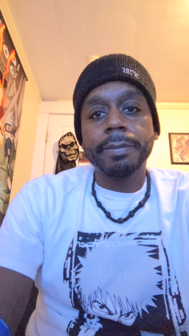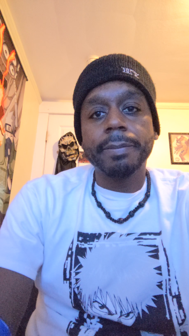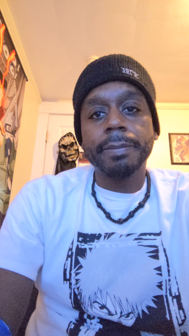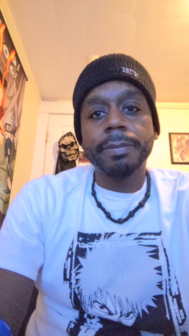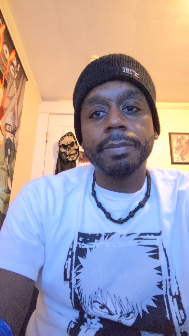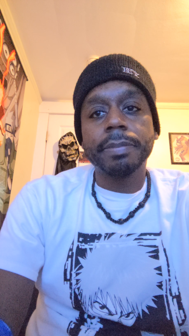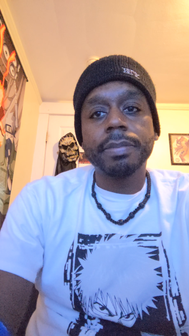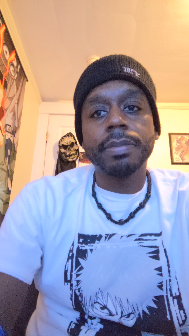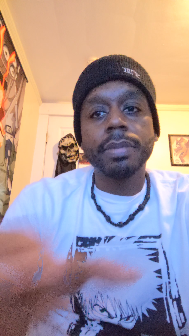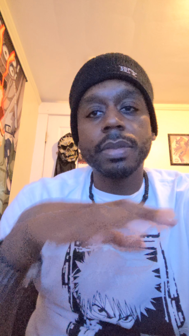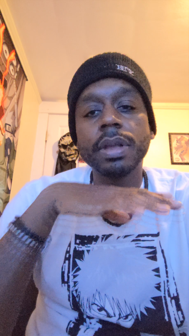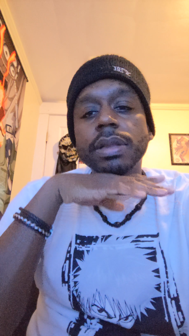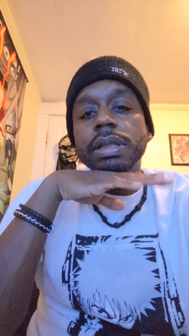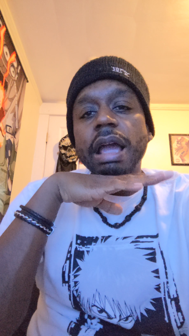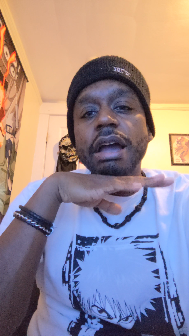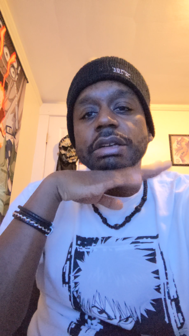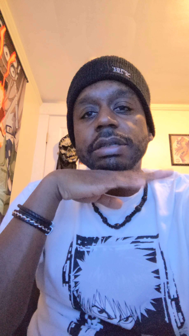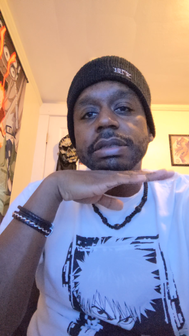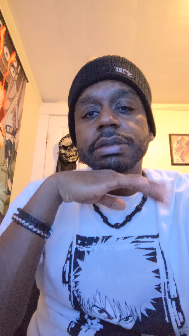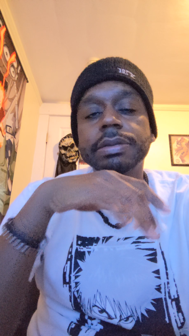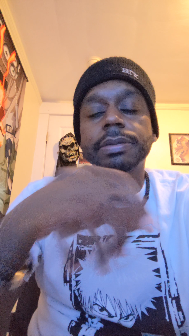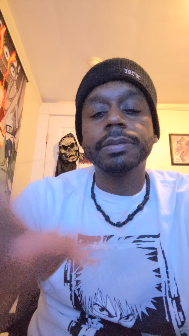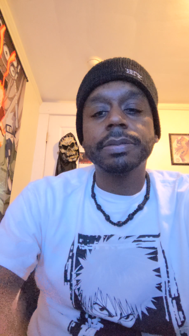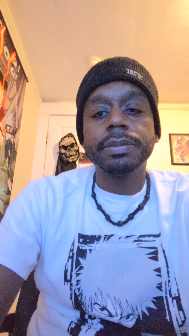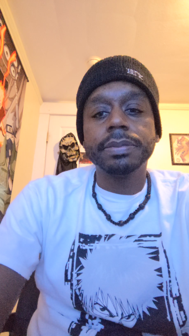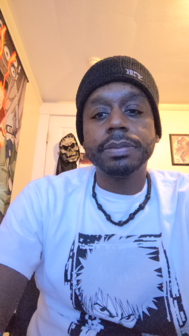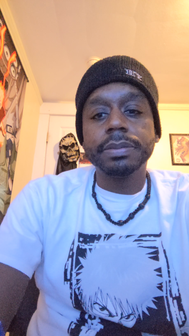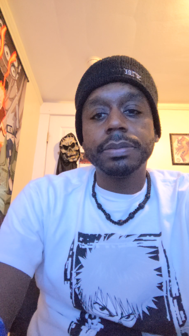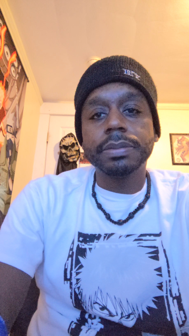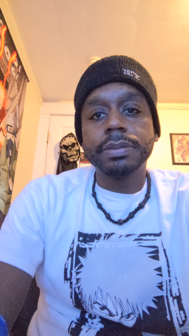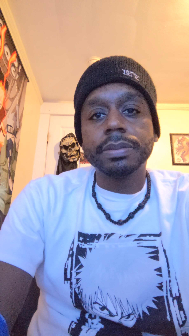naughty